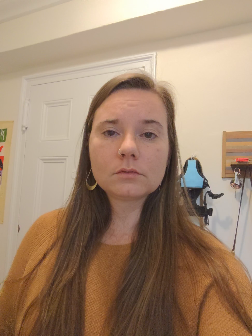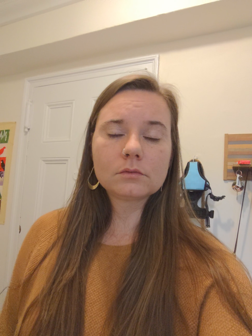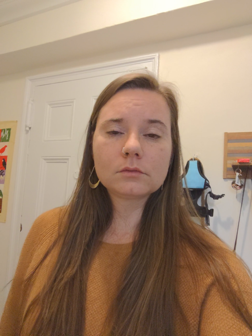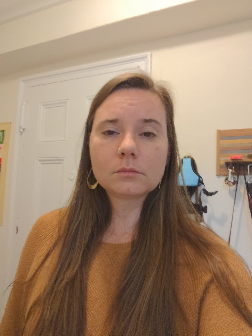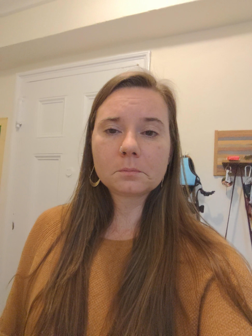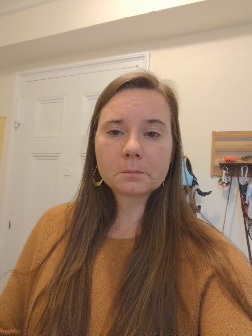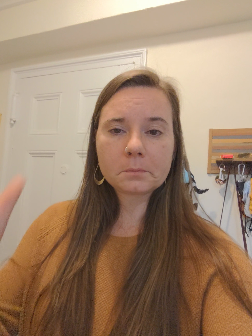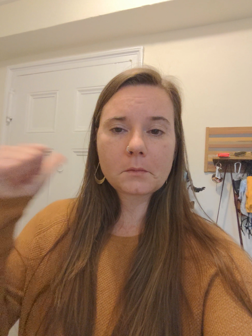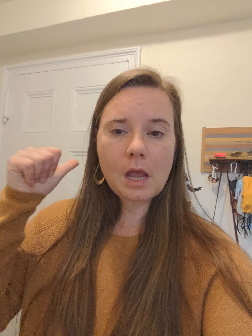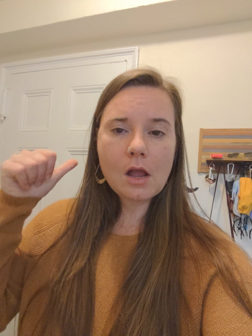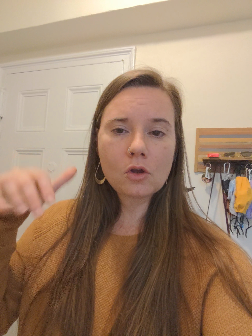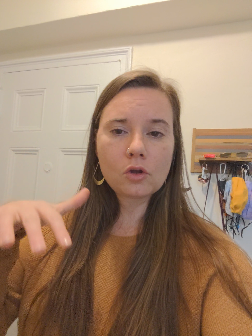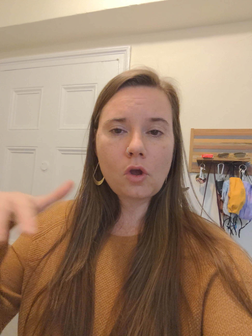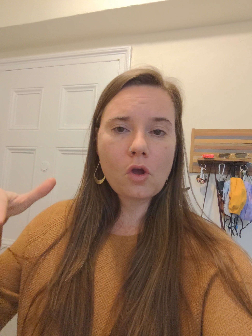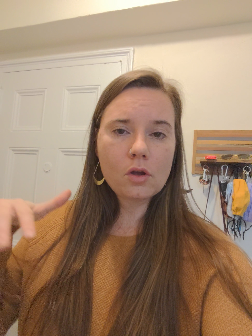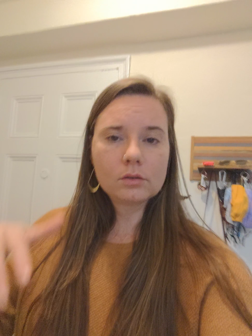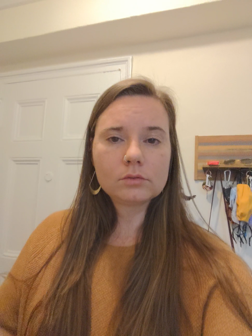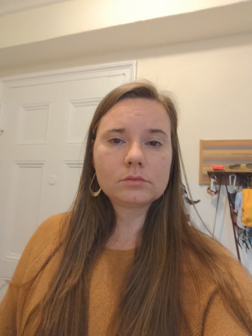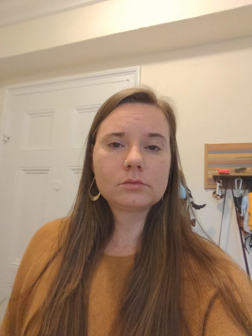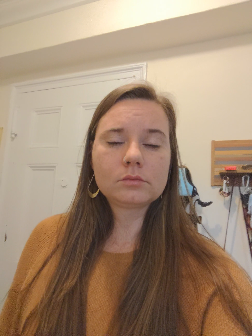backyard